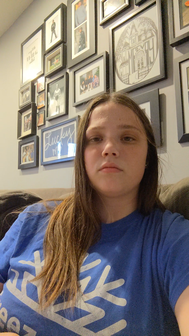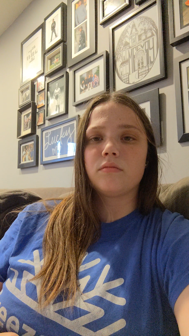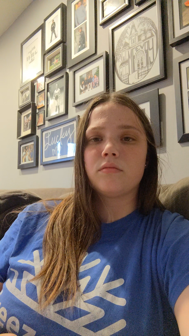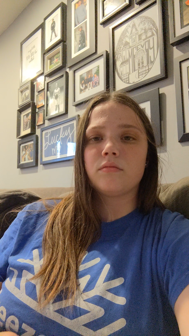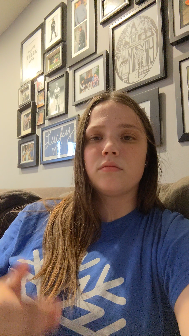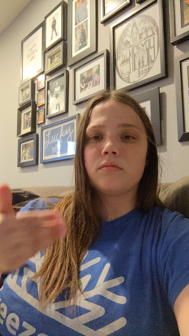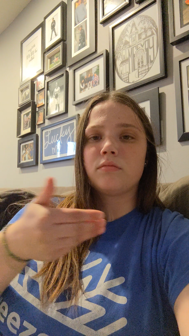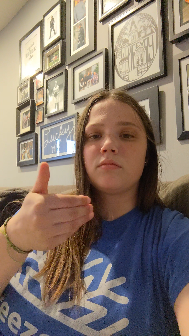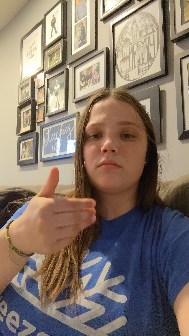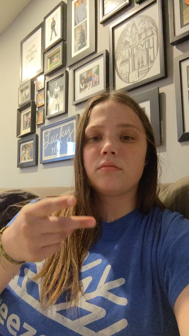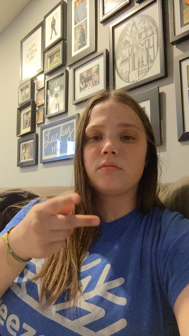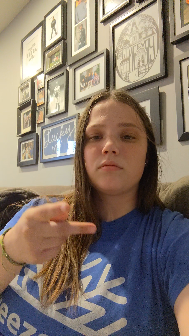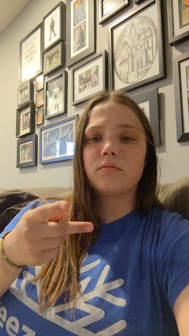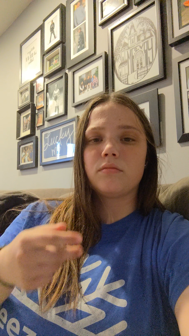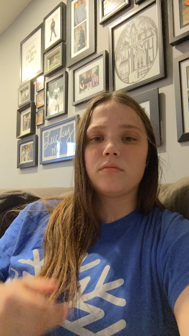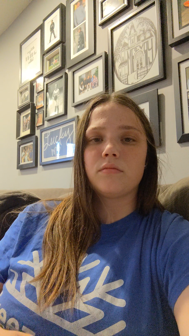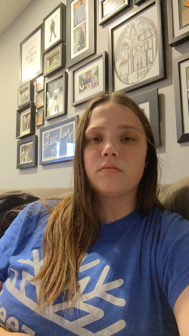babysitter